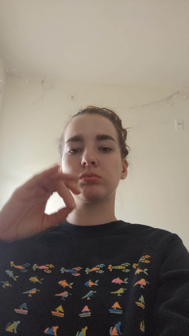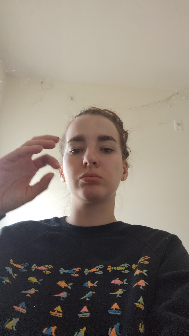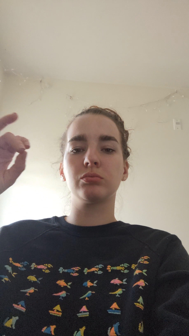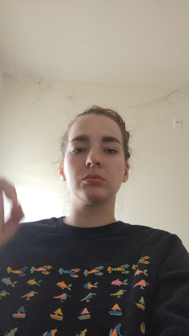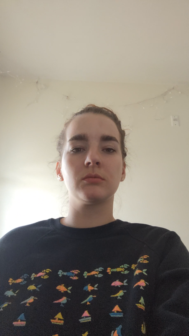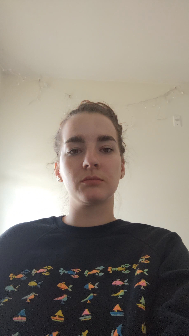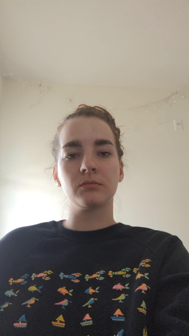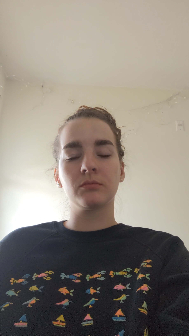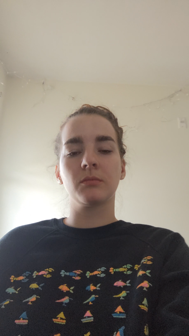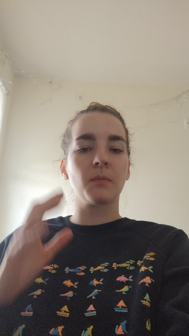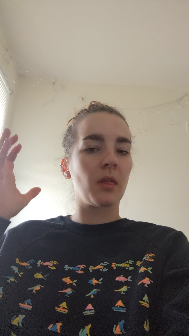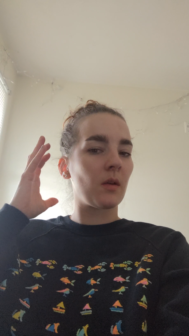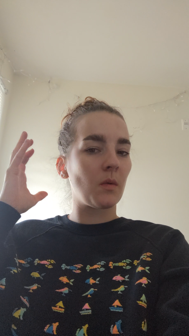pillow